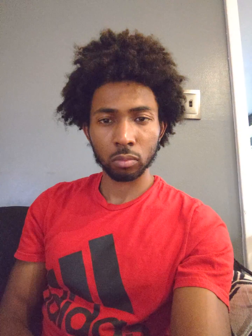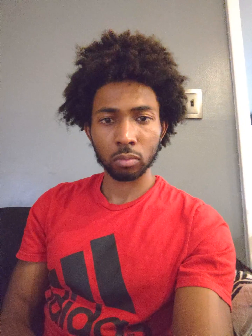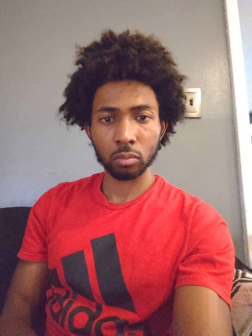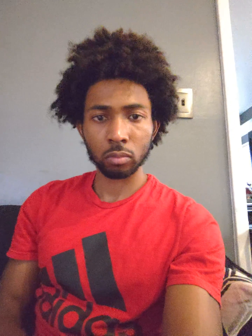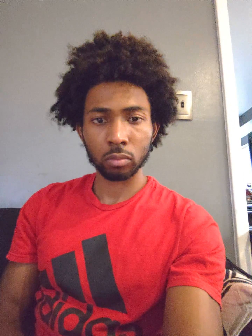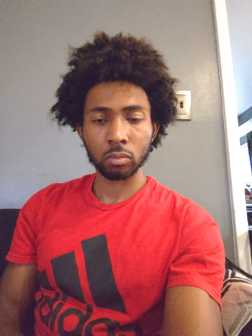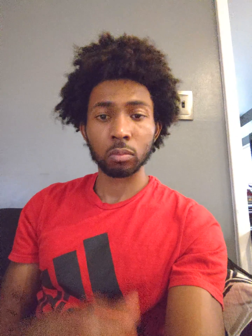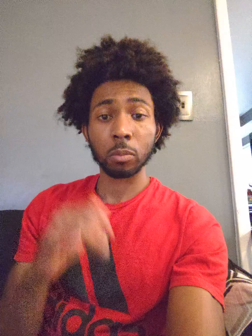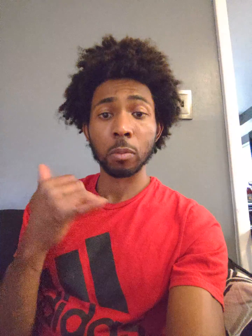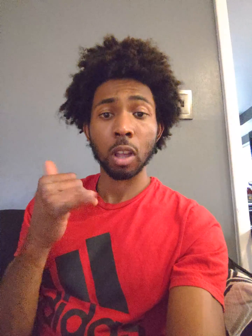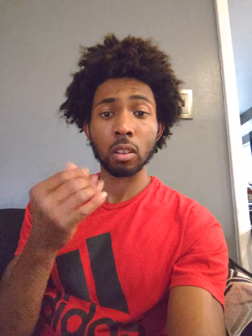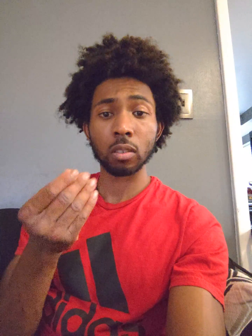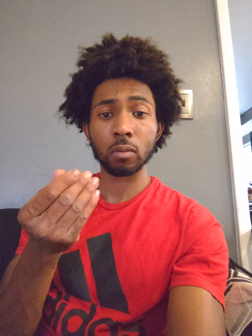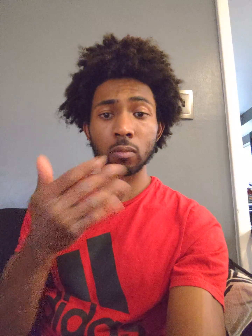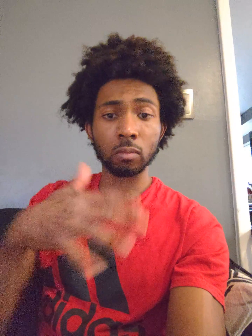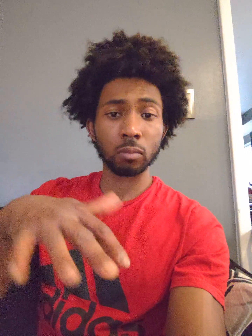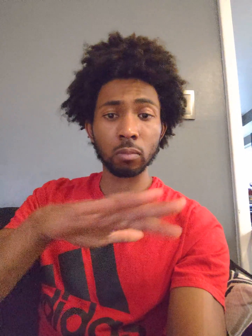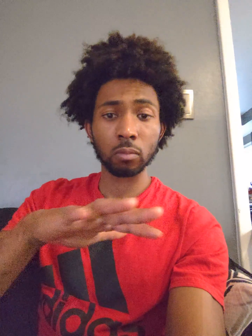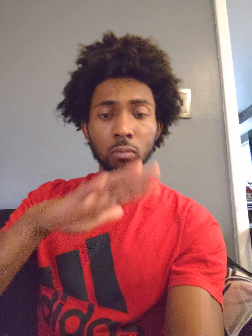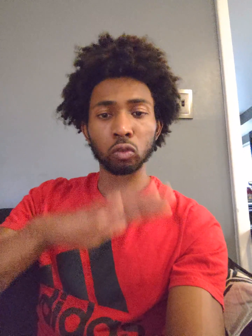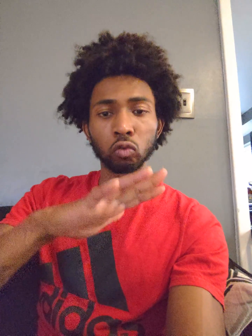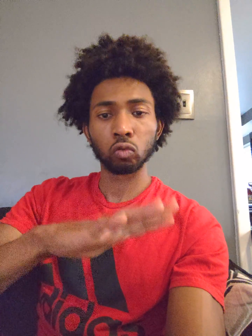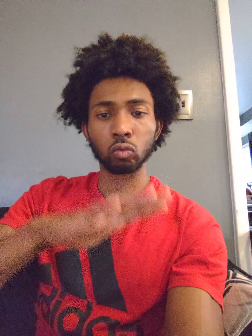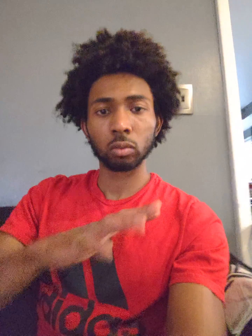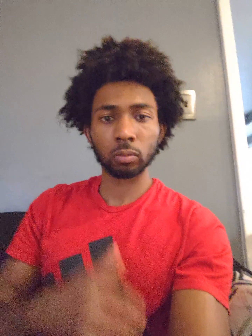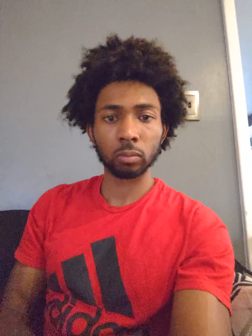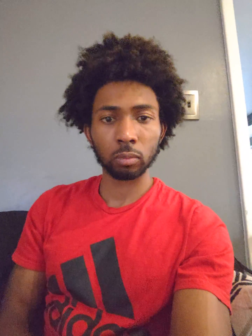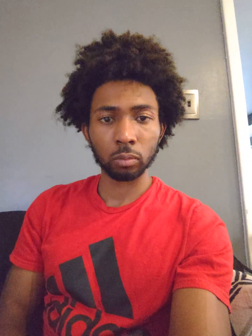playground